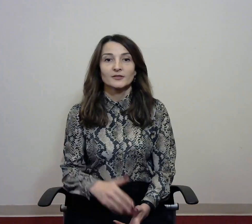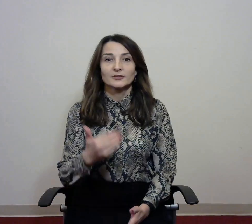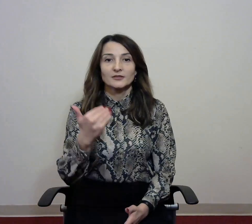siz